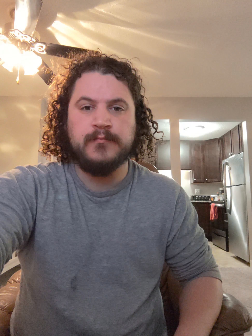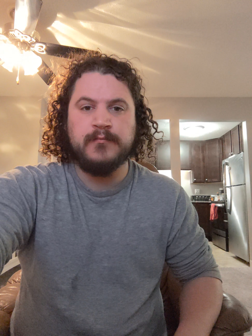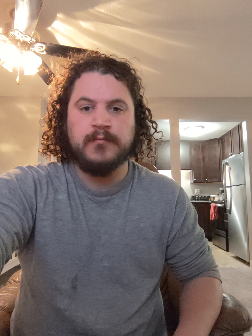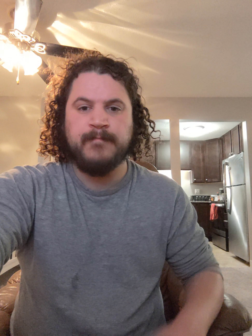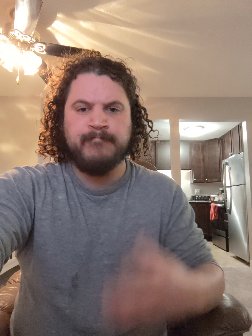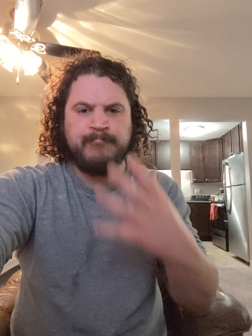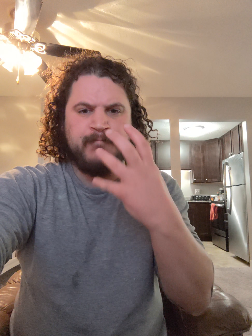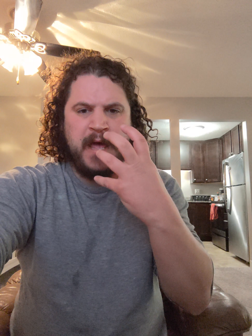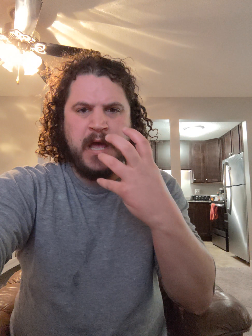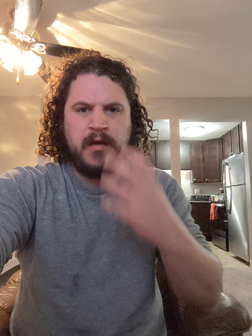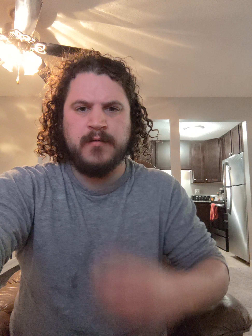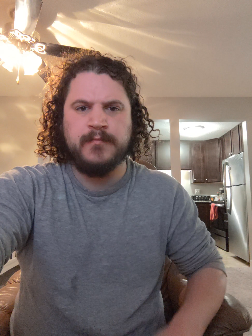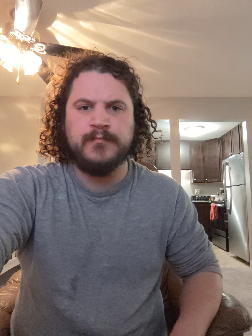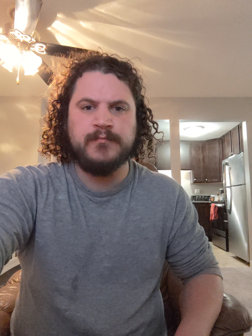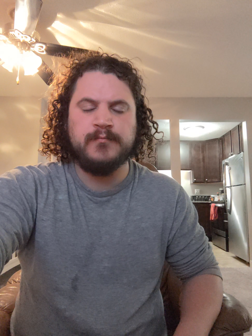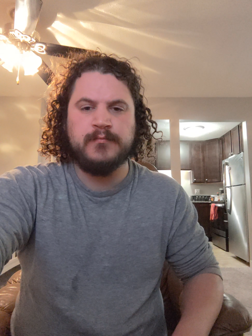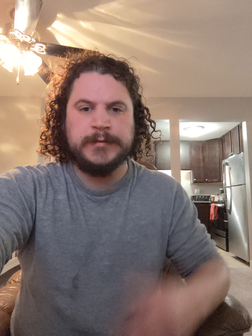mad